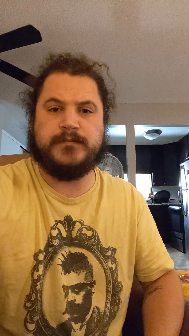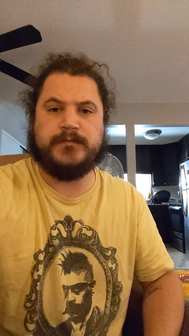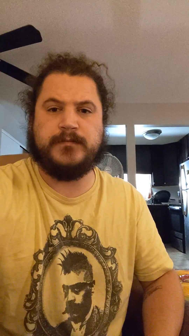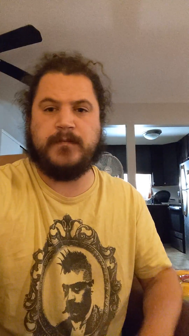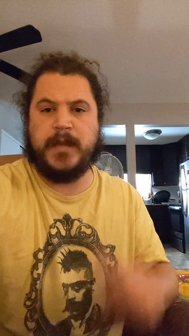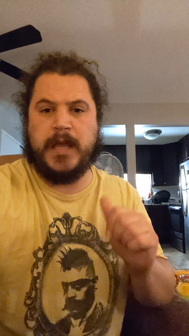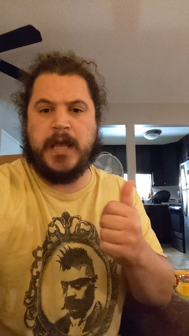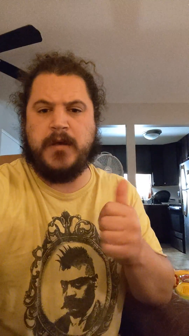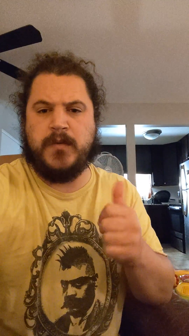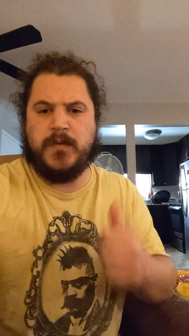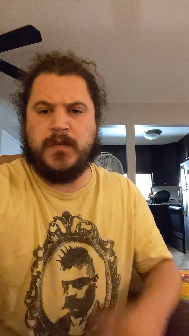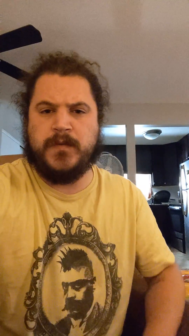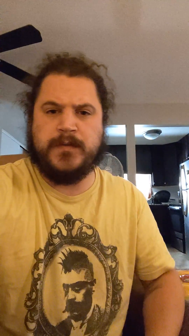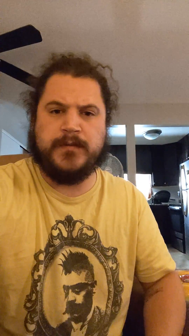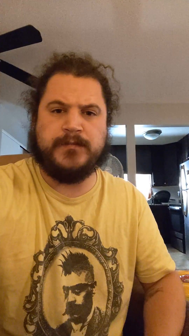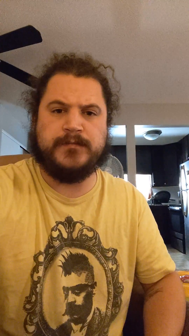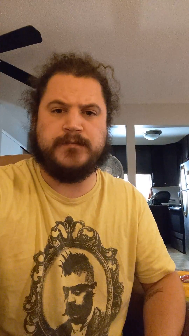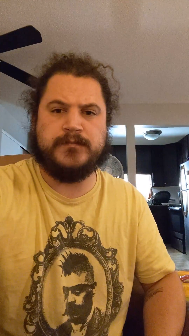how